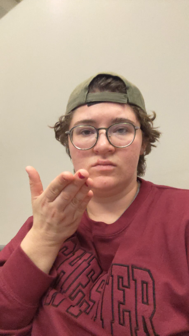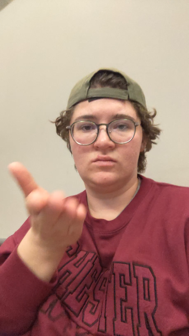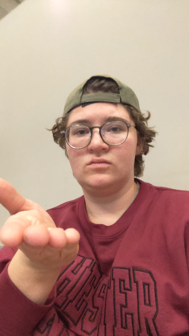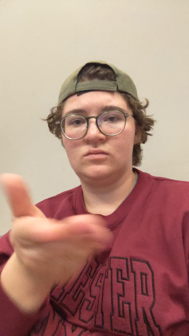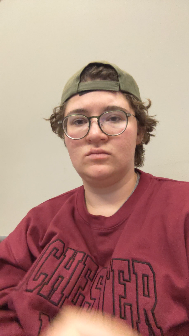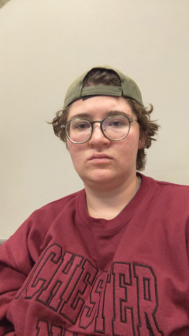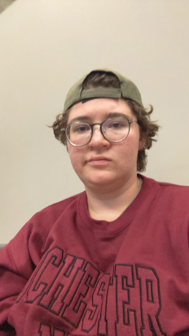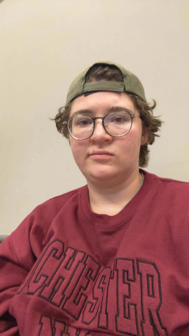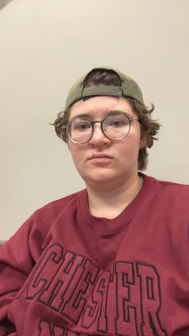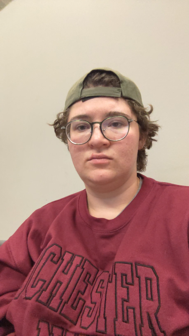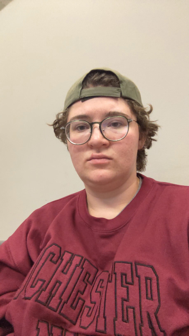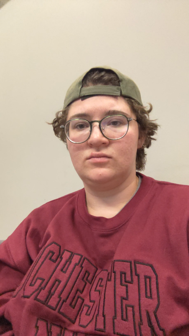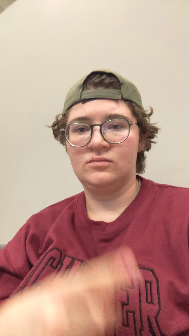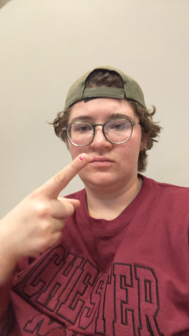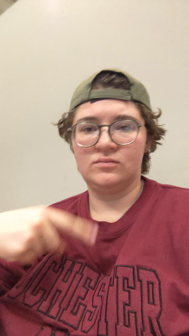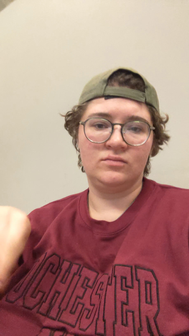around